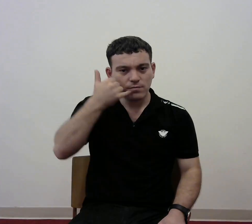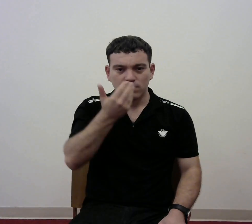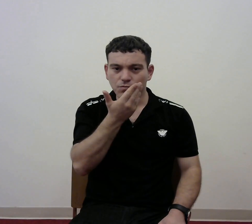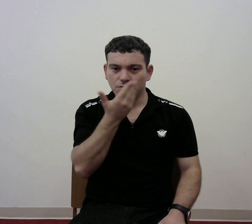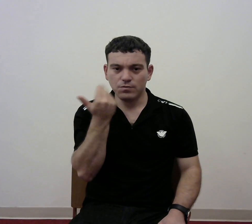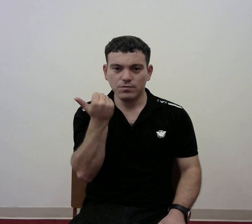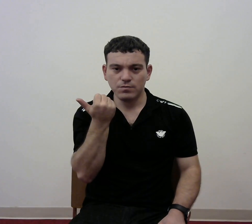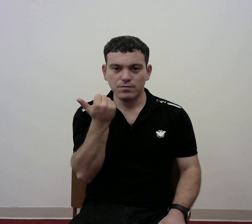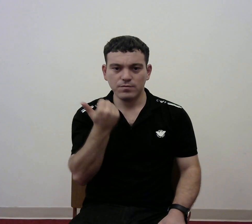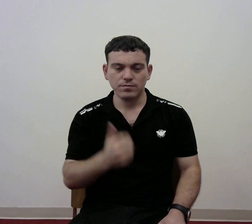yox